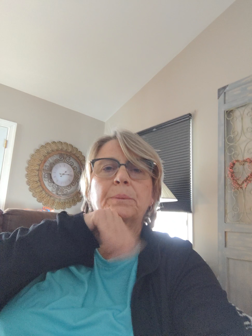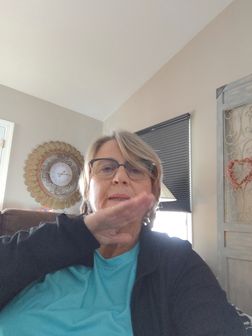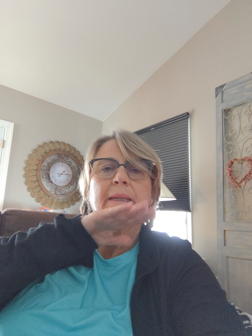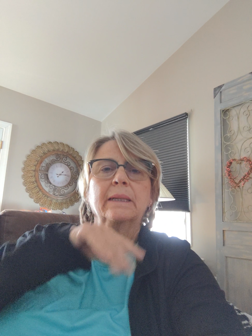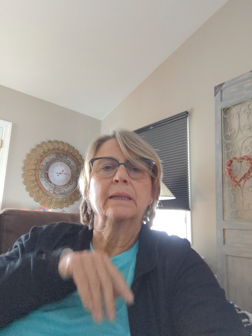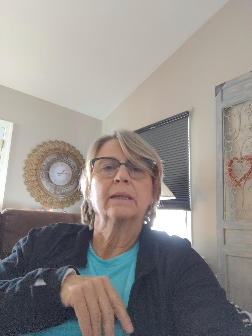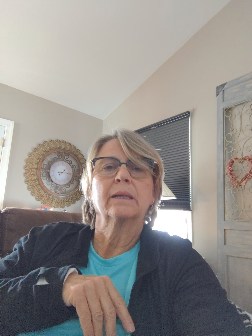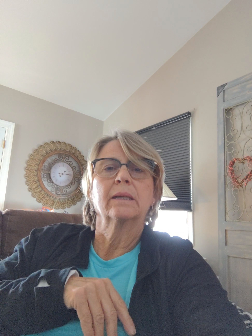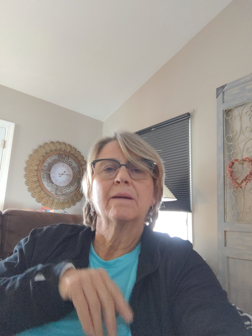pig